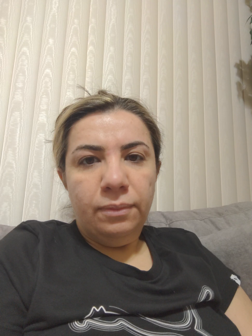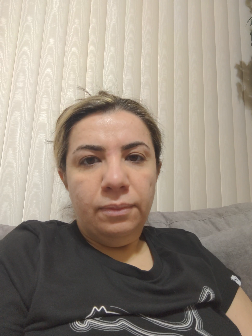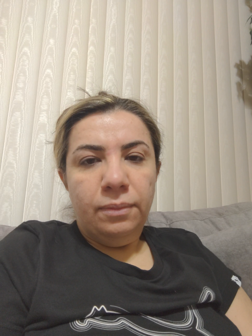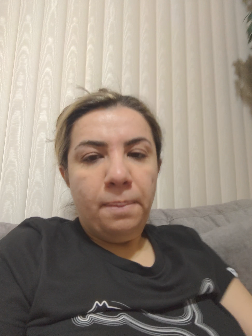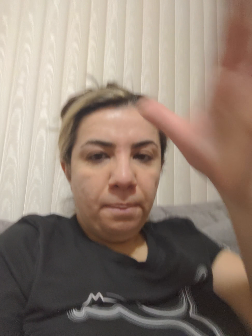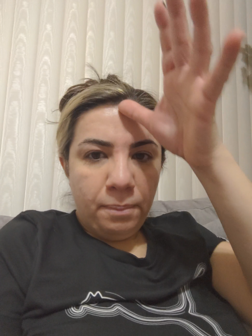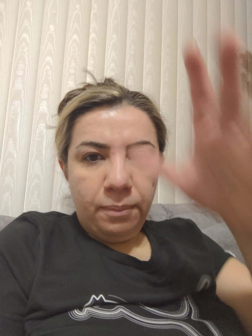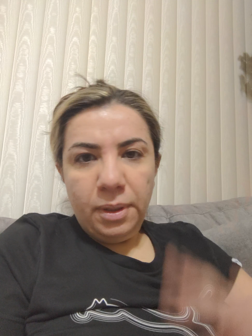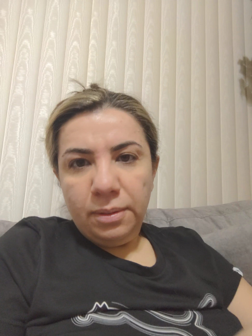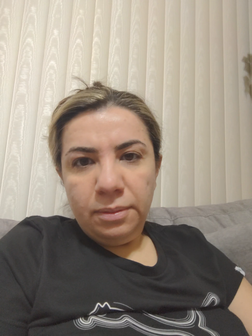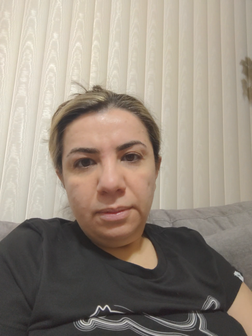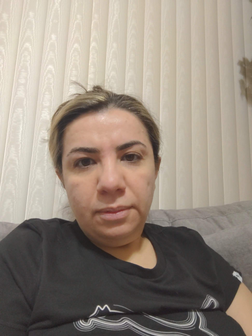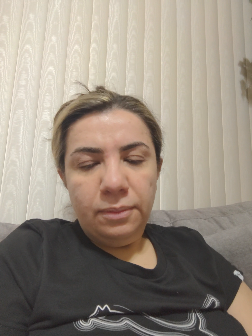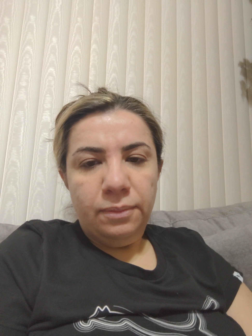man